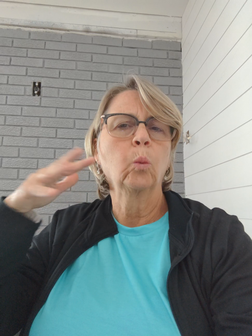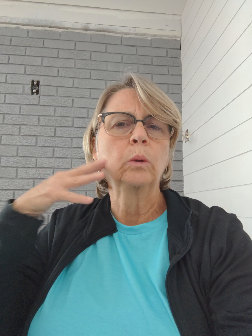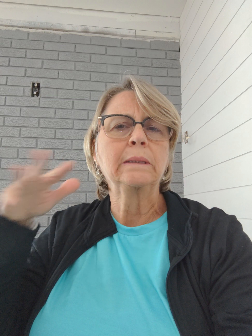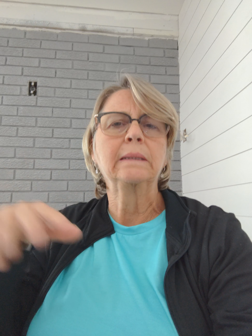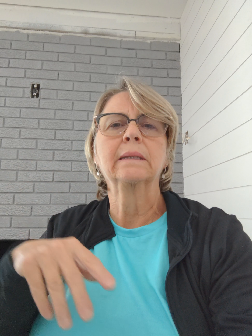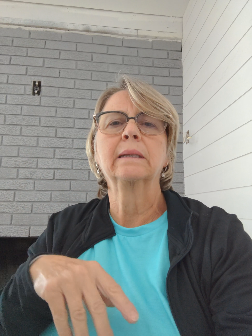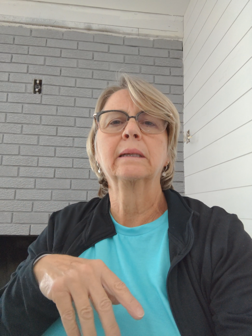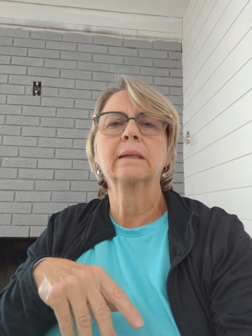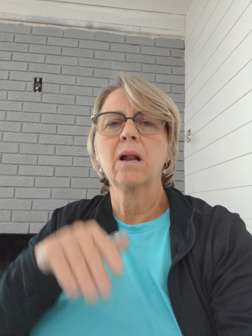noisy